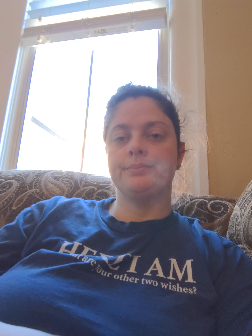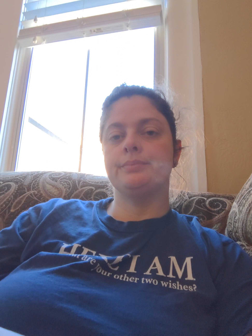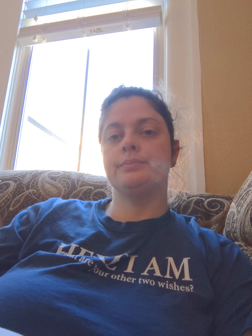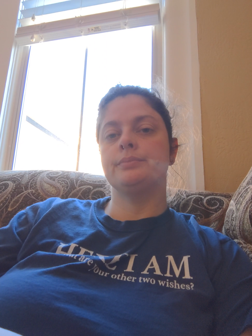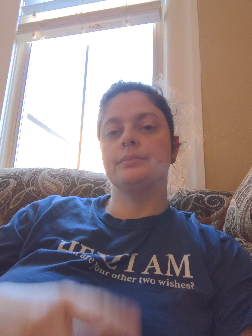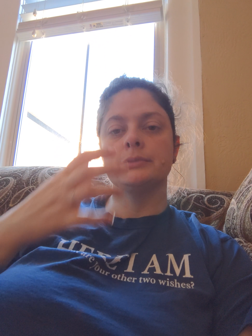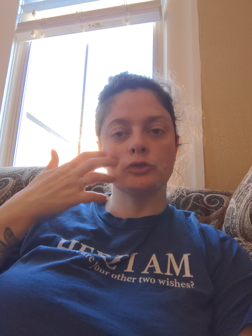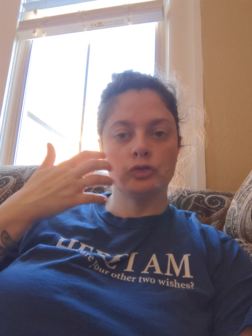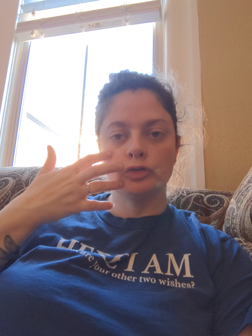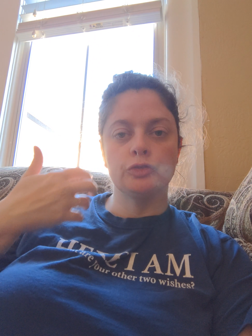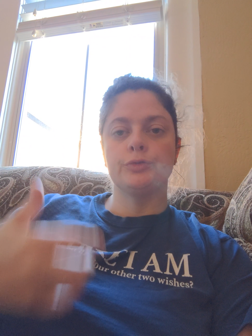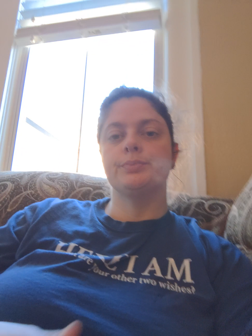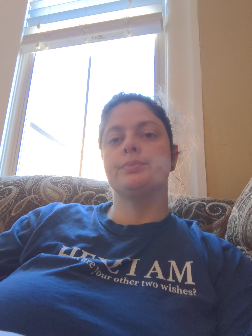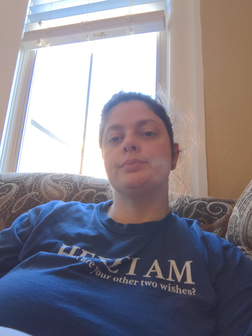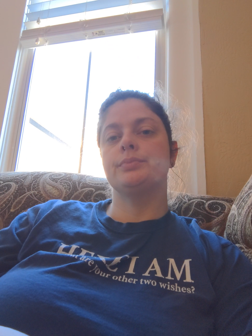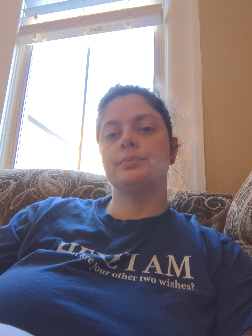tiger